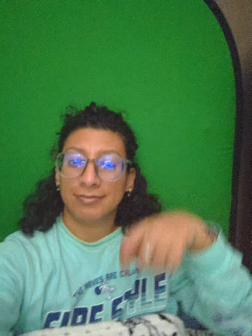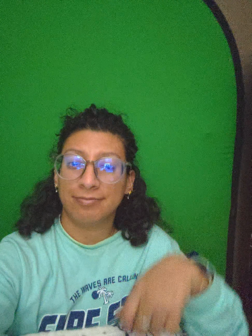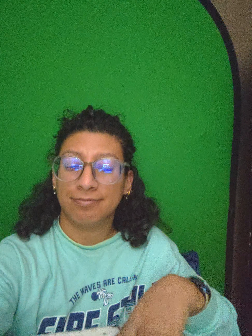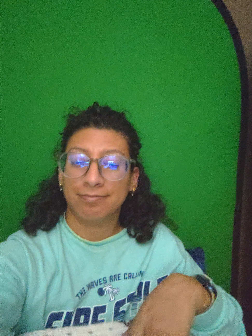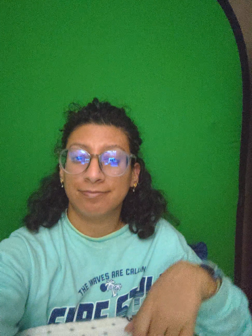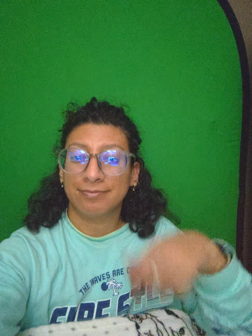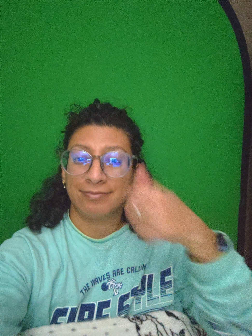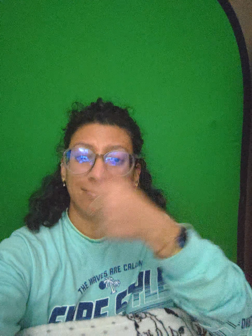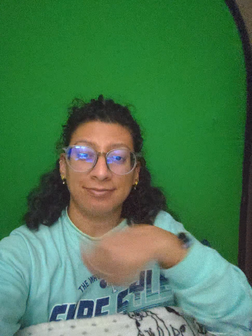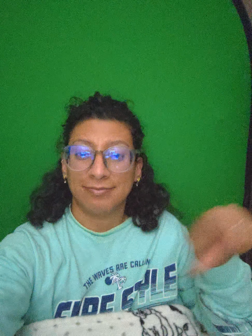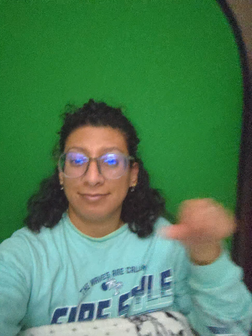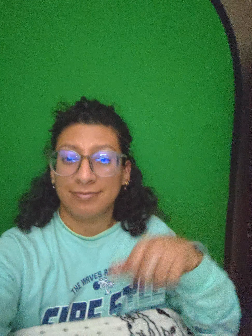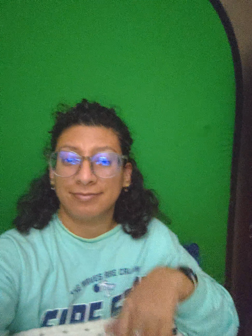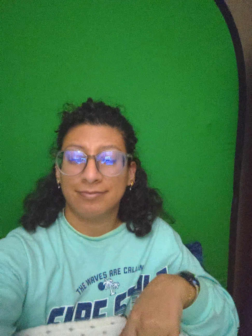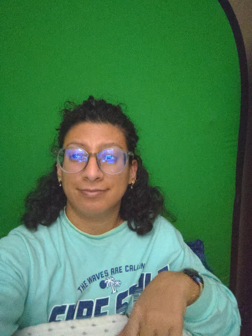any